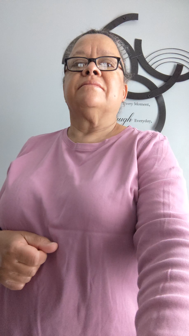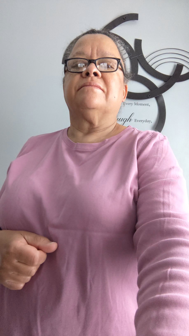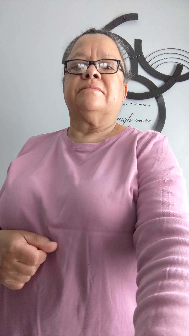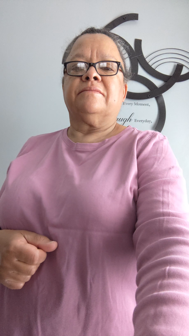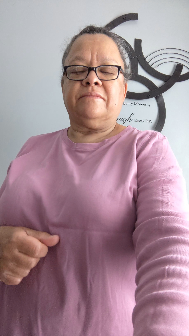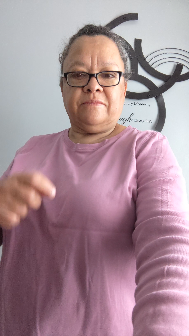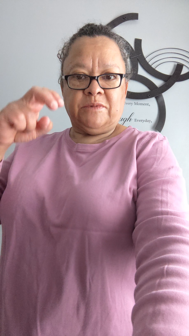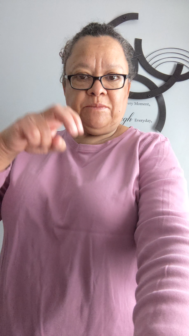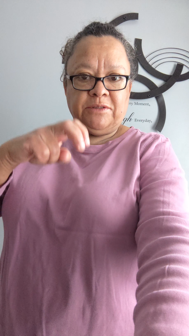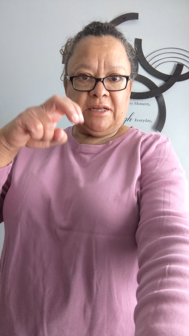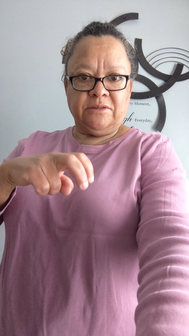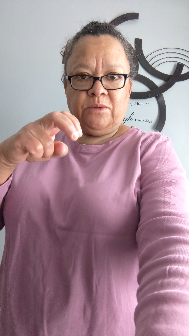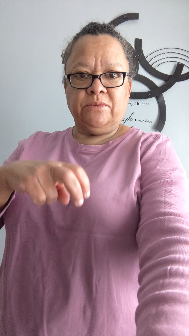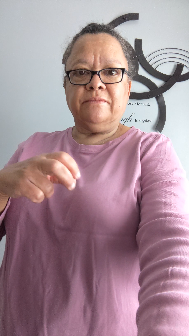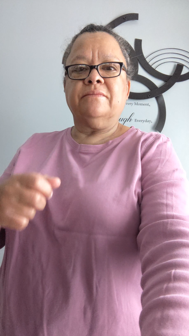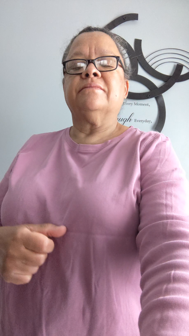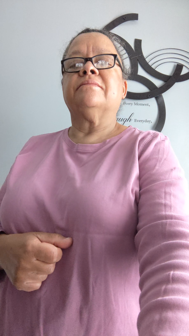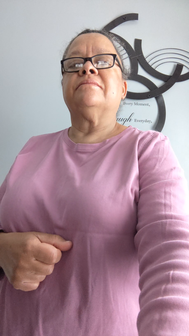potato